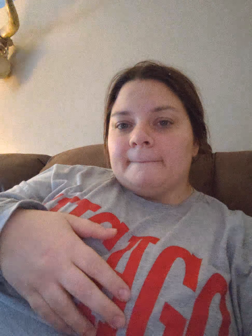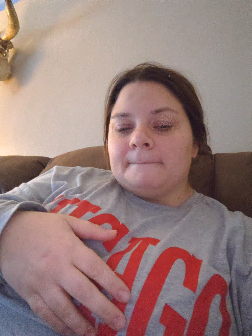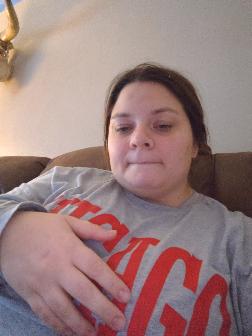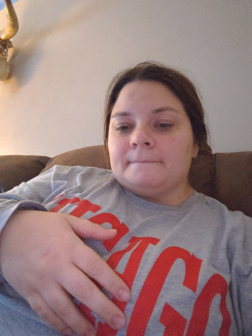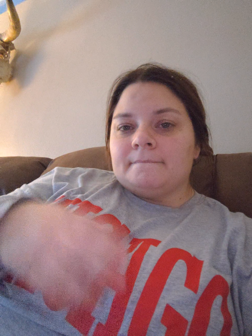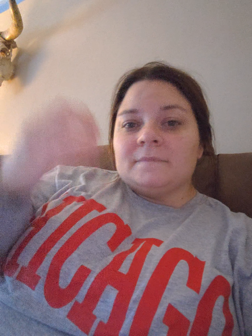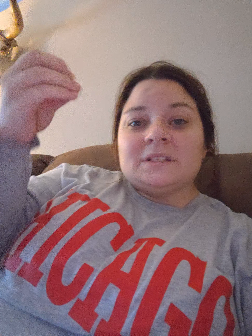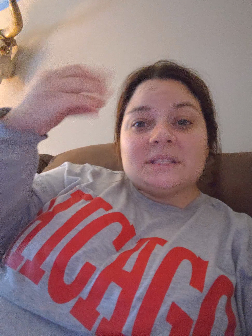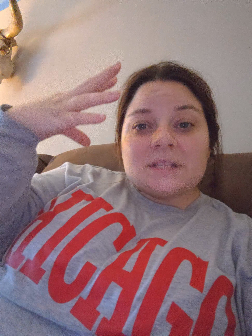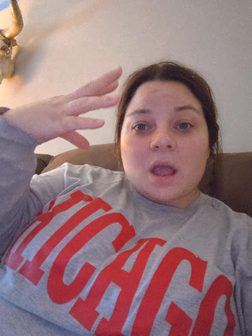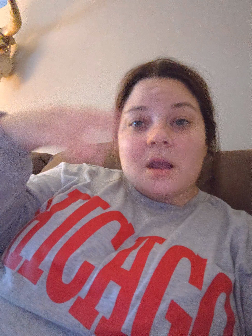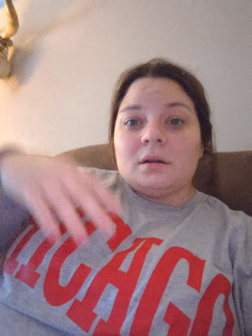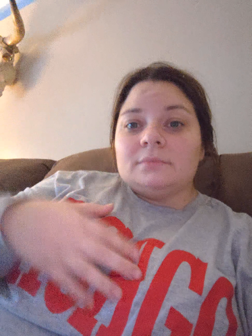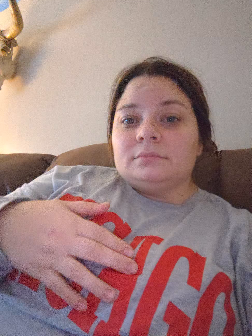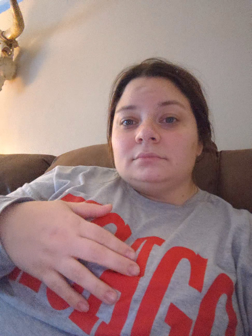sun